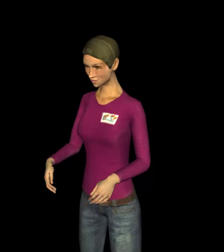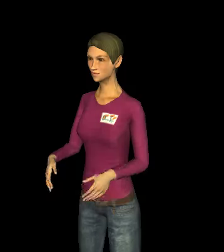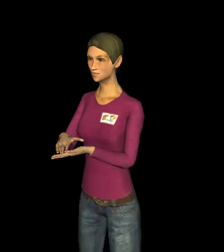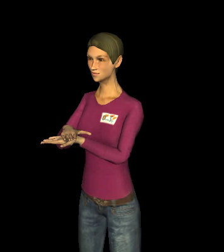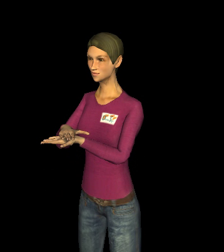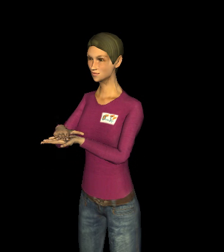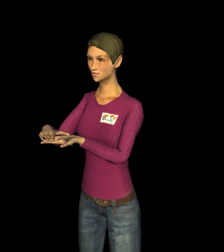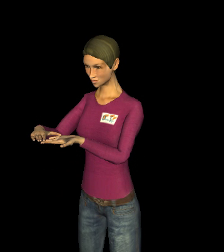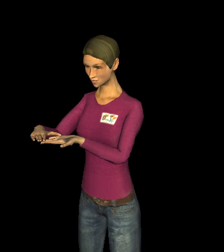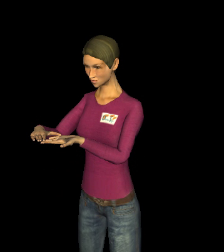ناعم